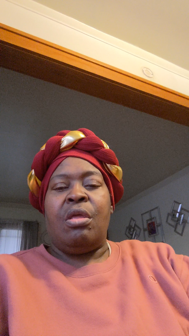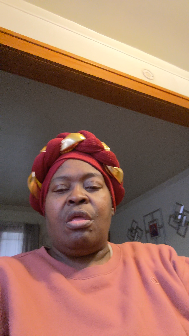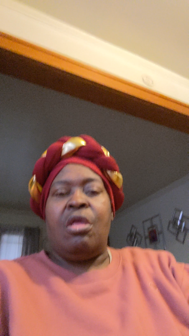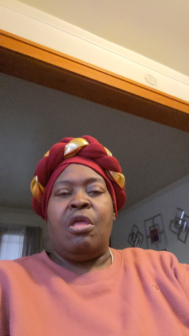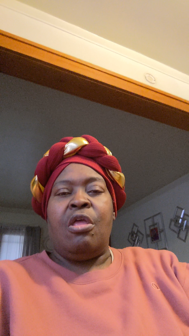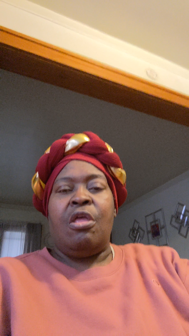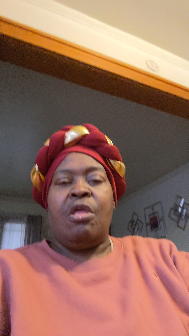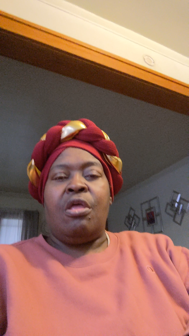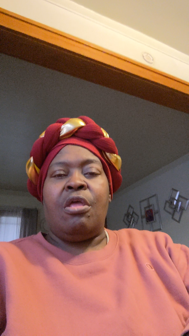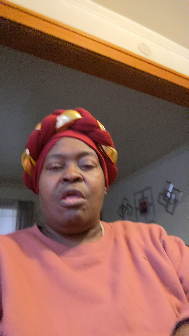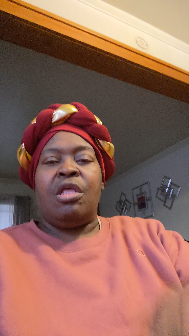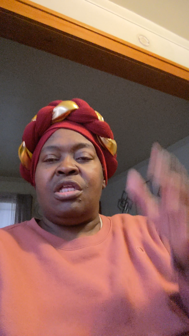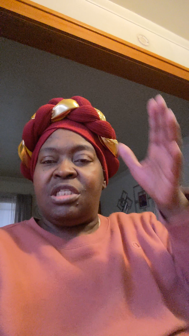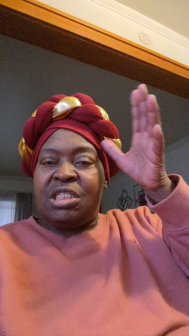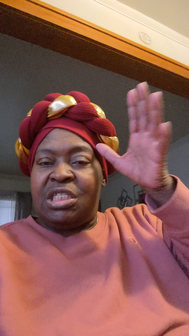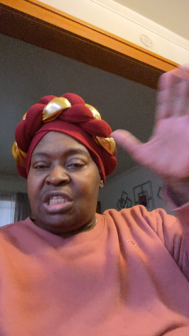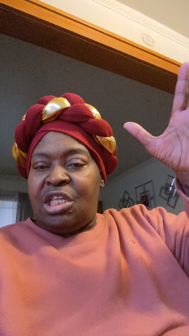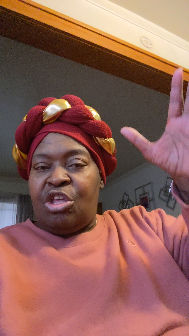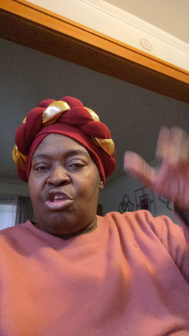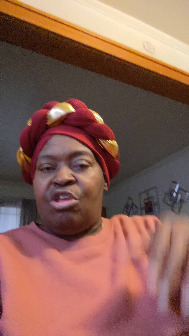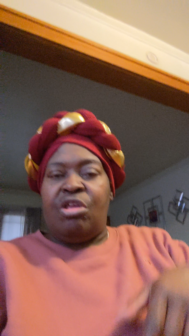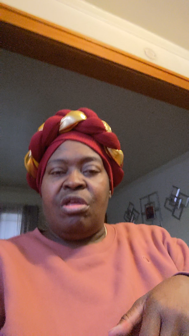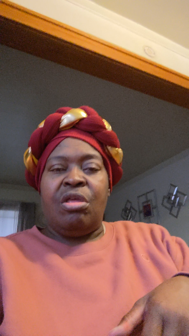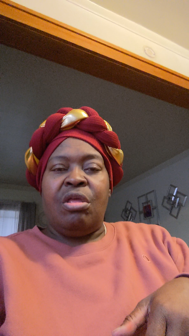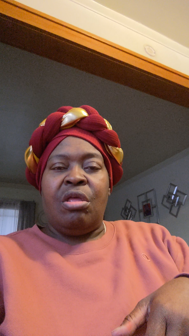deer